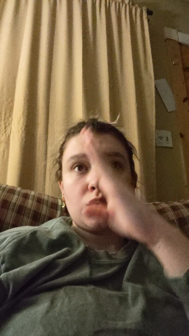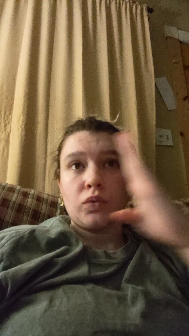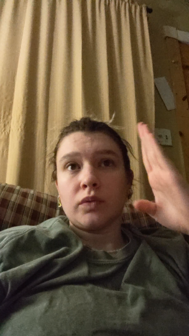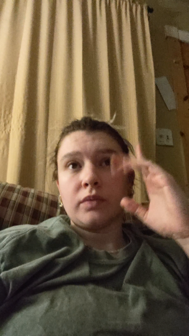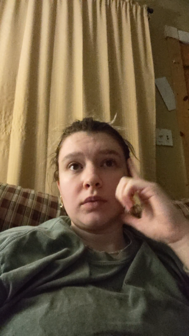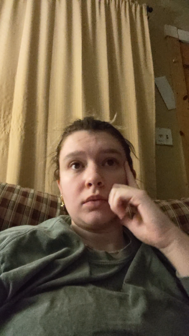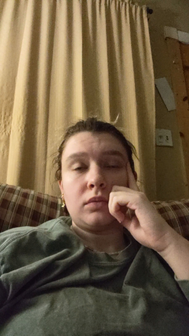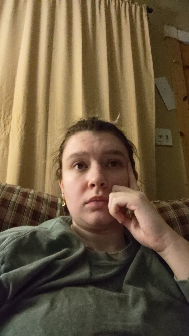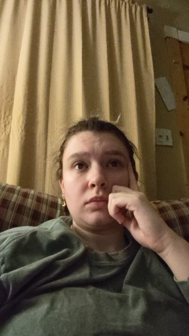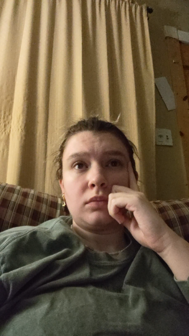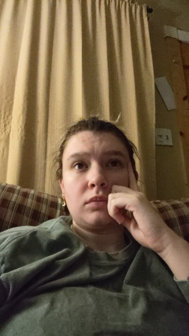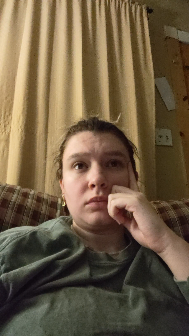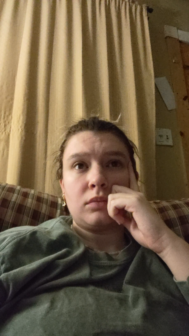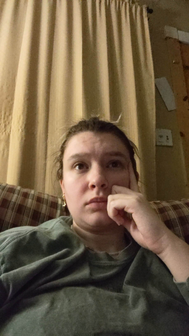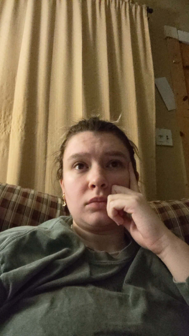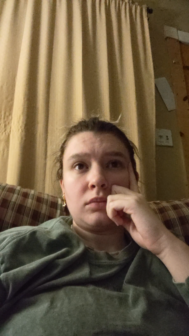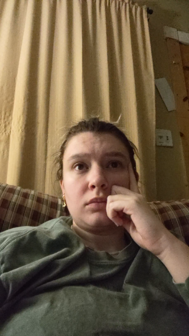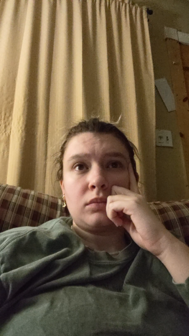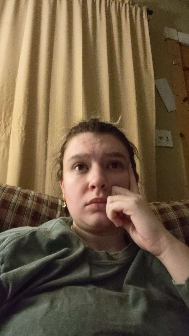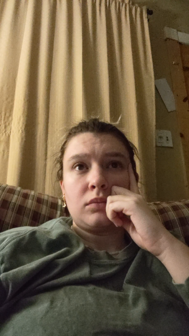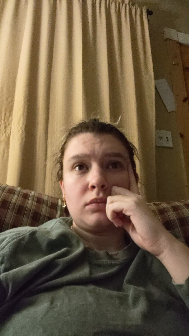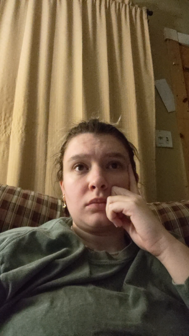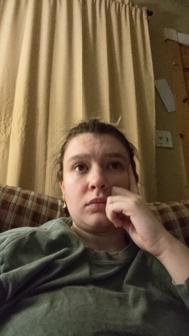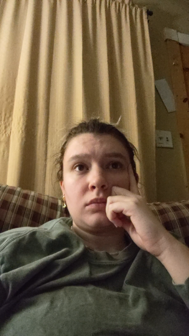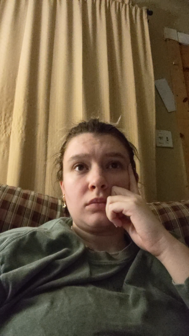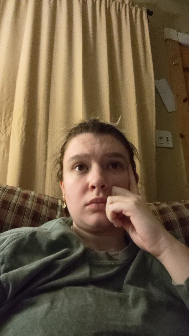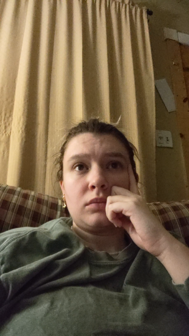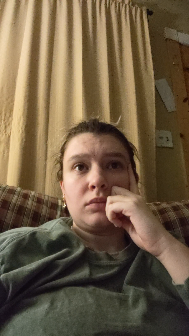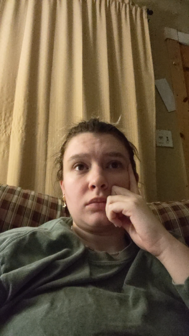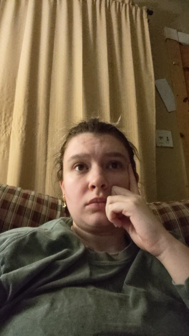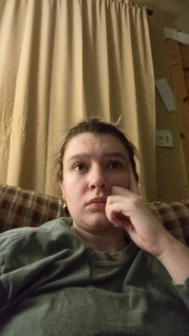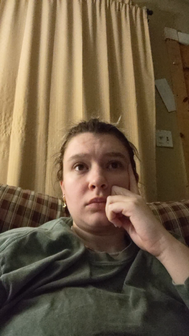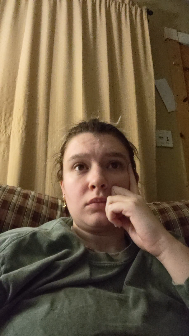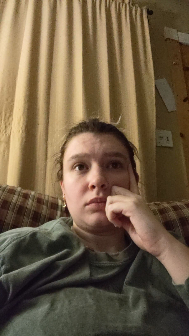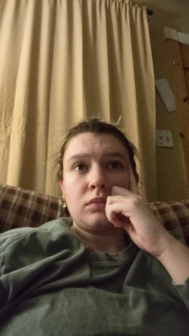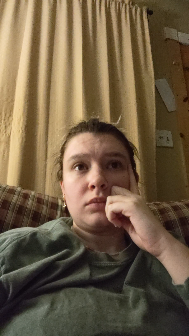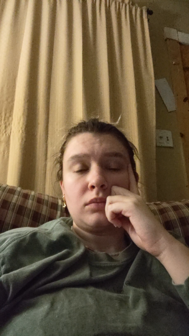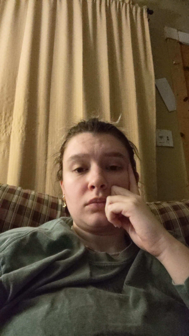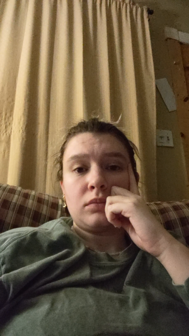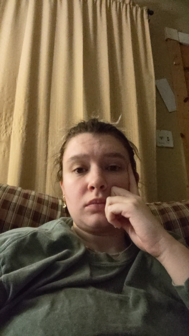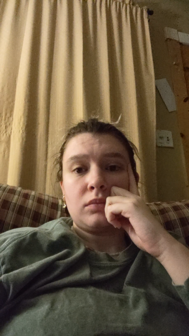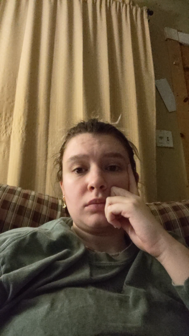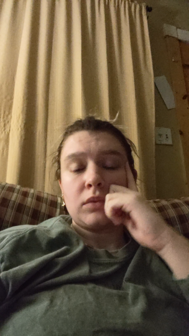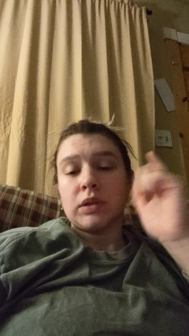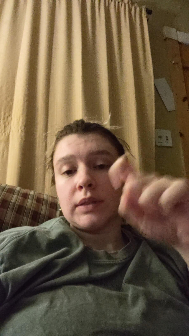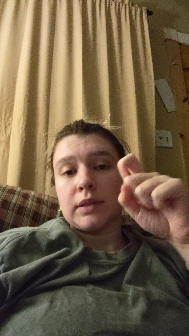need